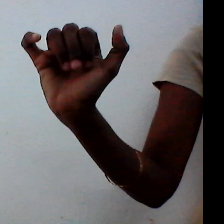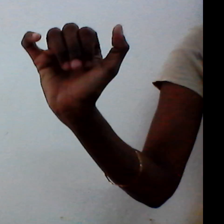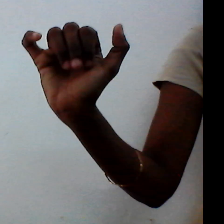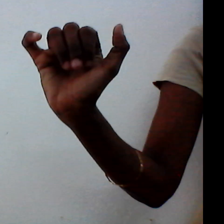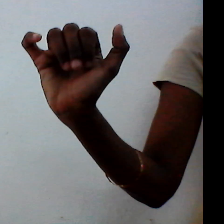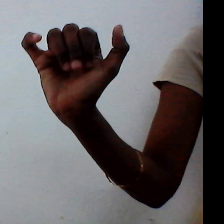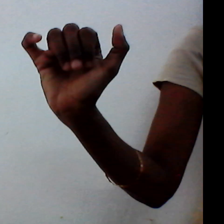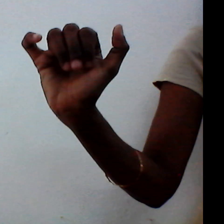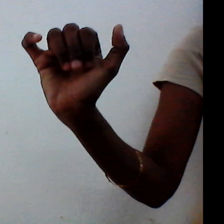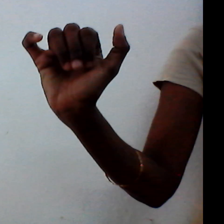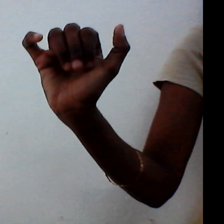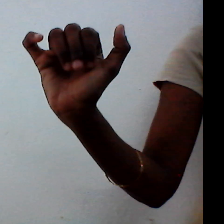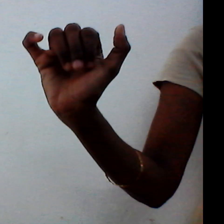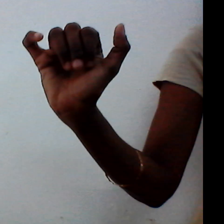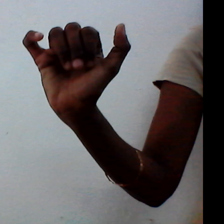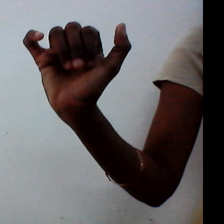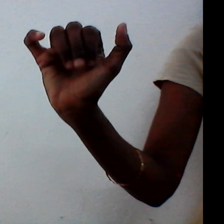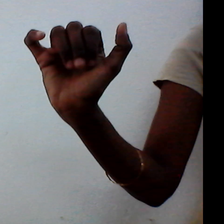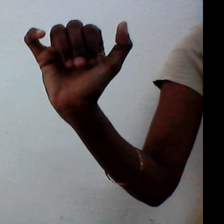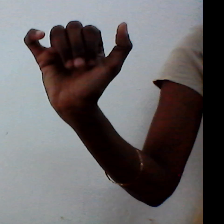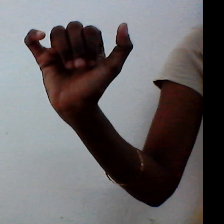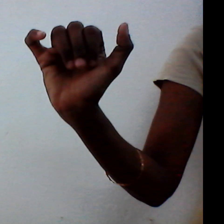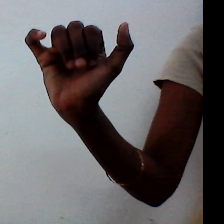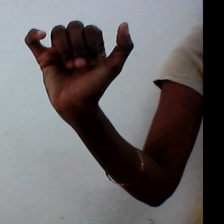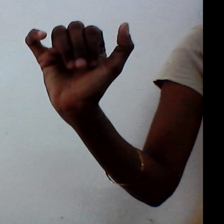ഋ